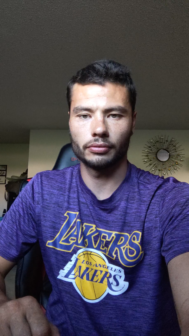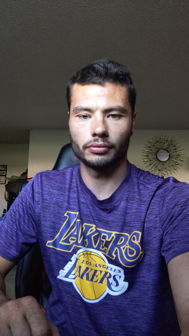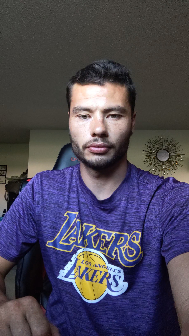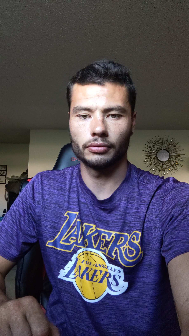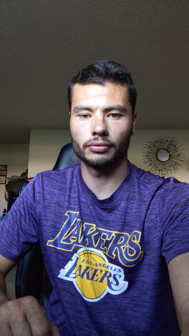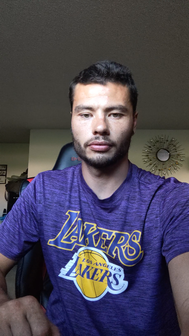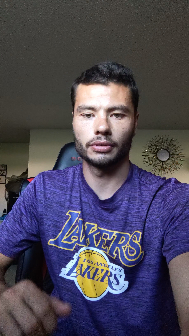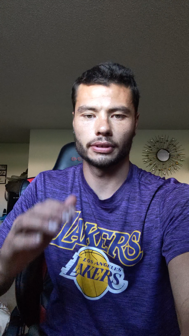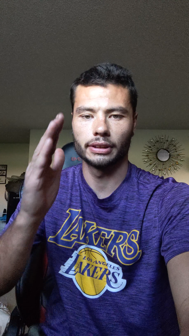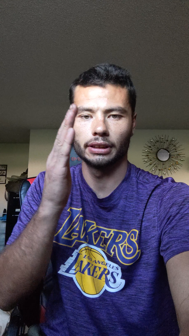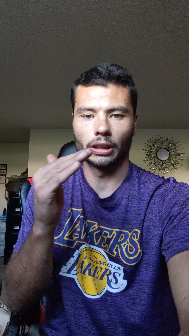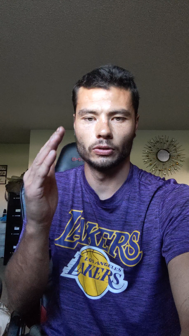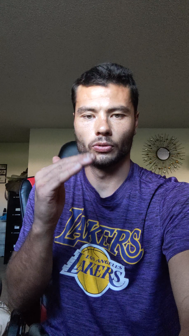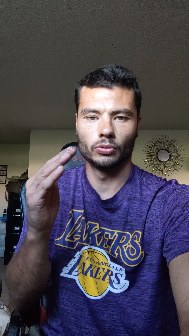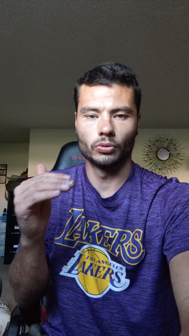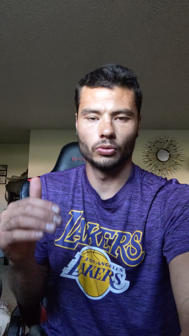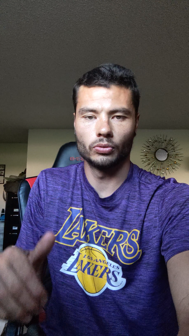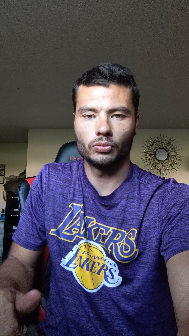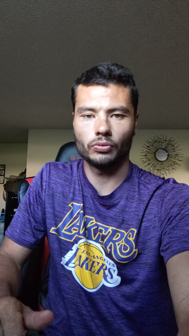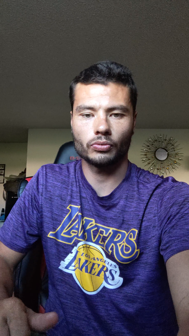downtown